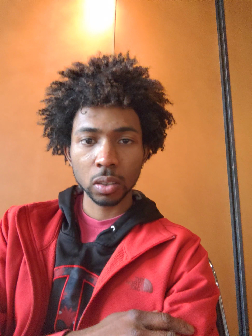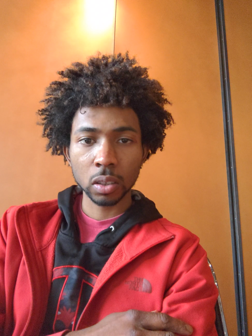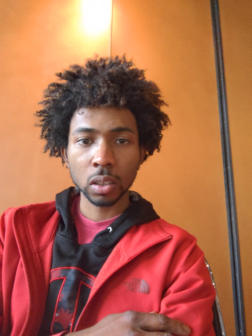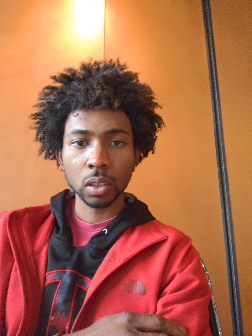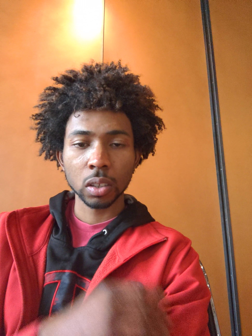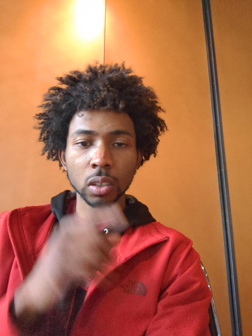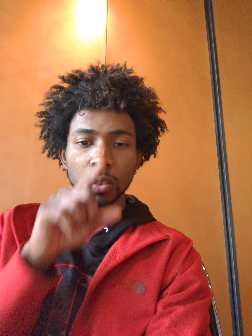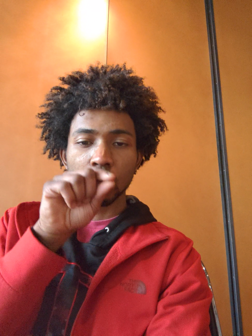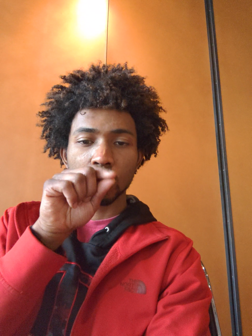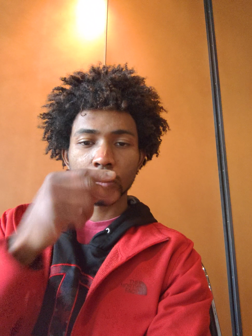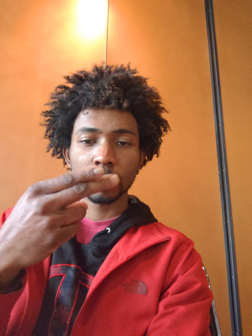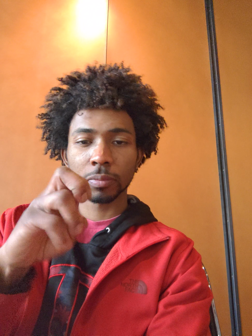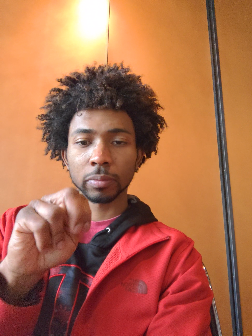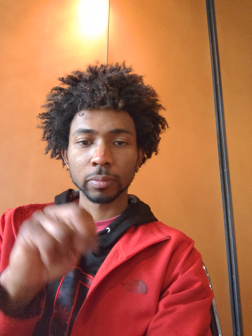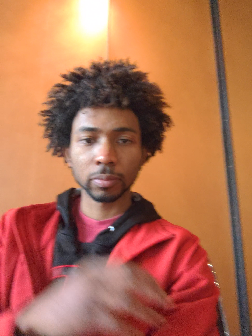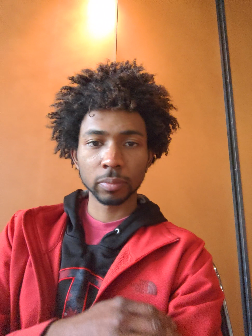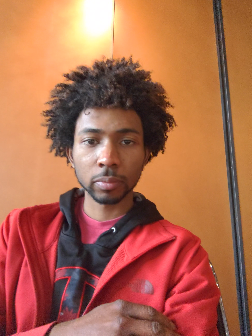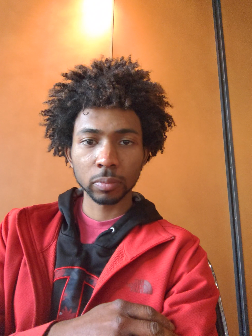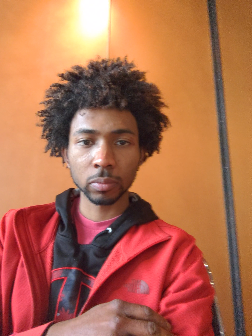hen